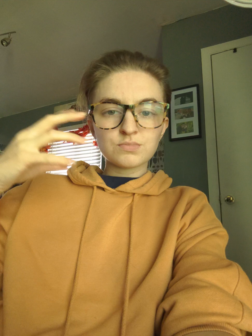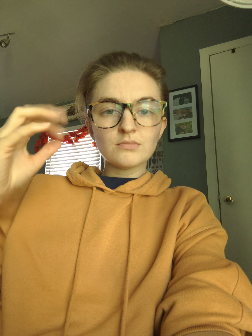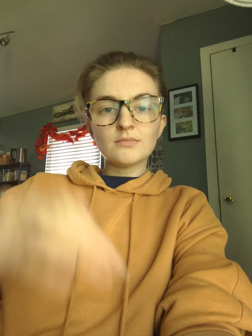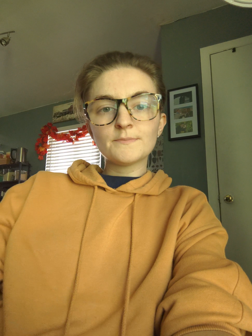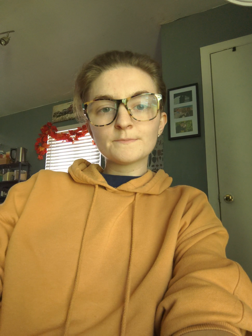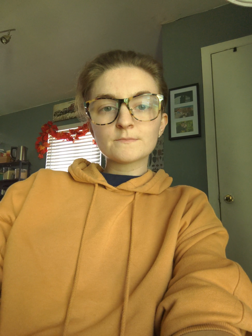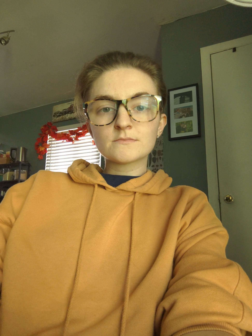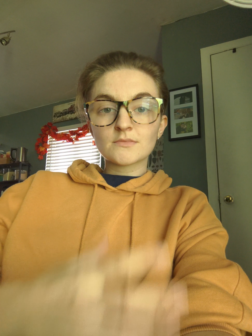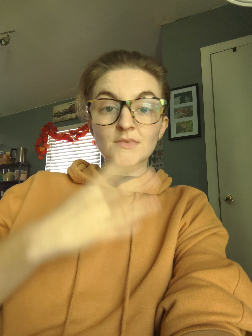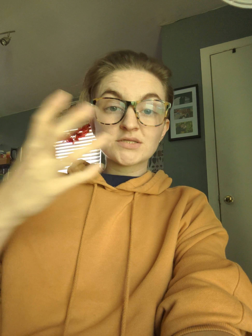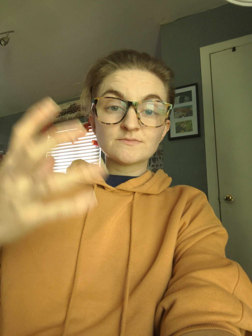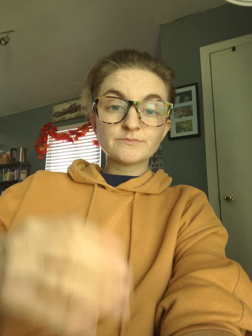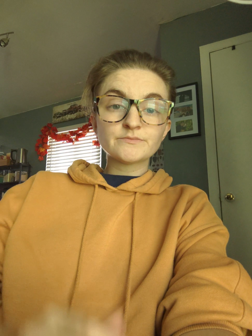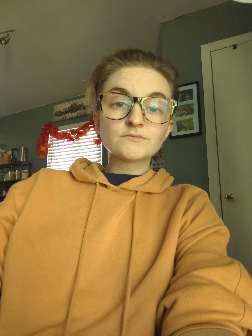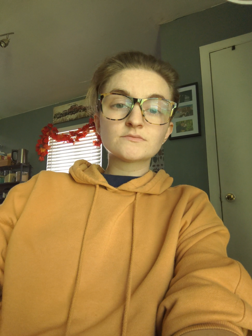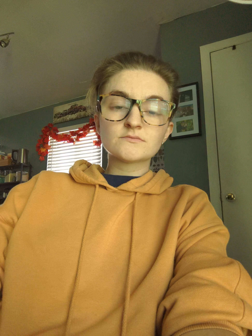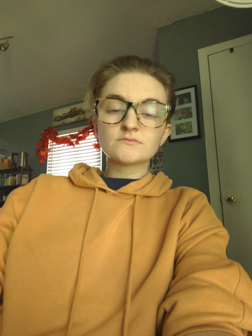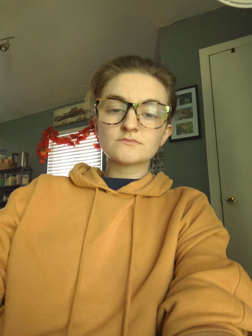a lot